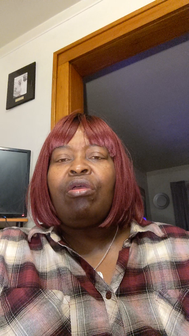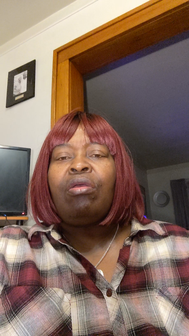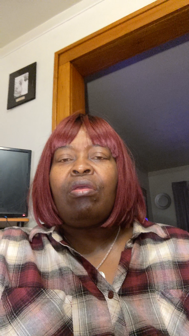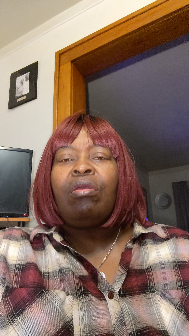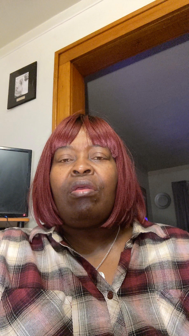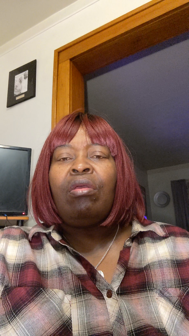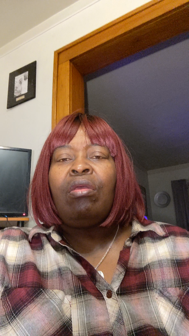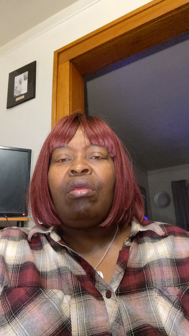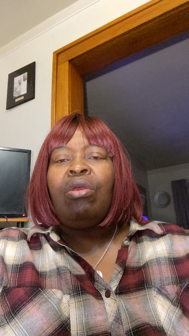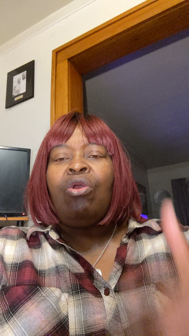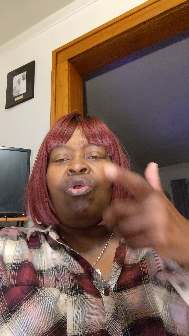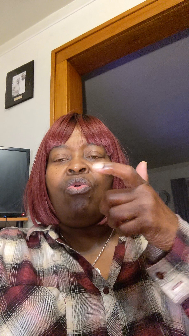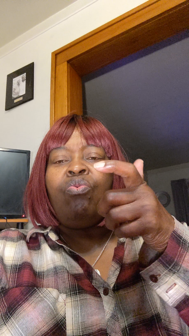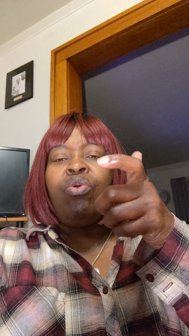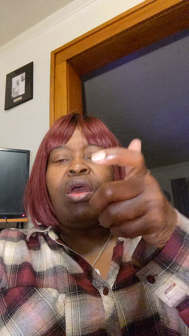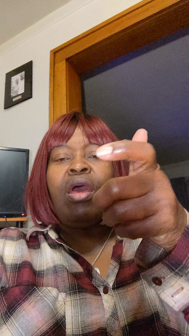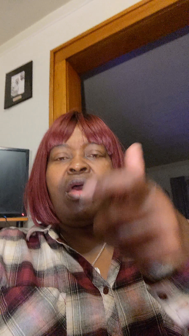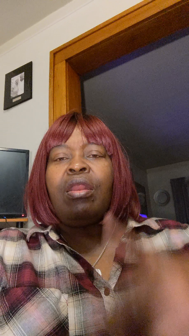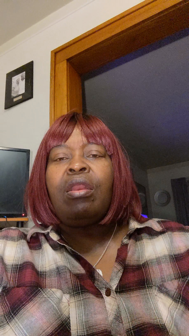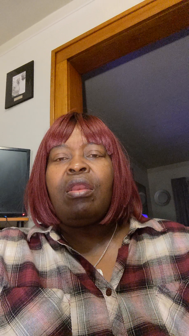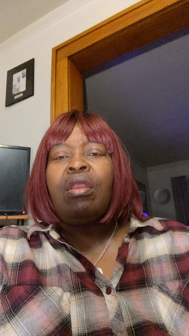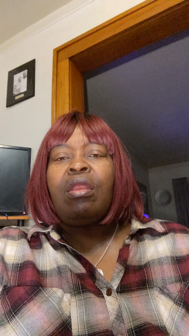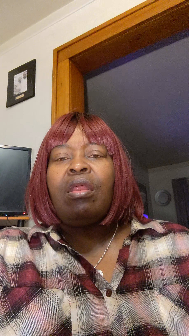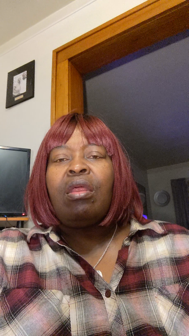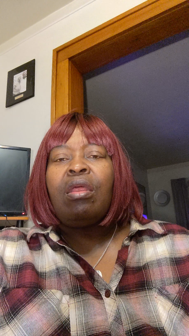run